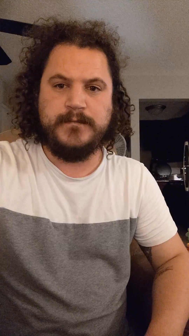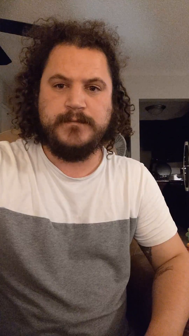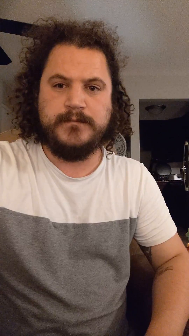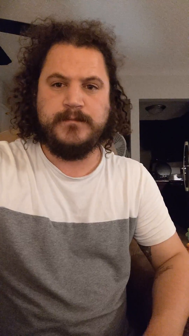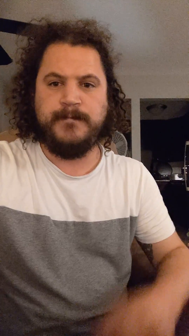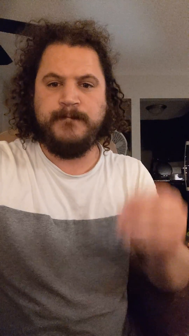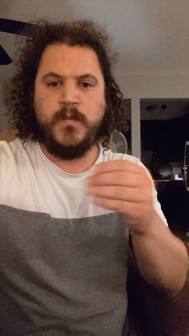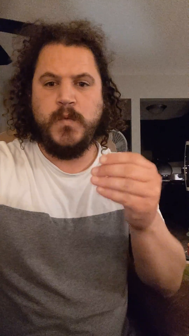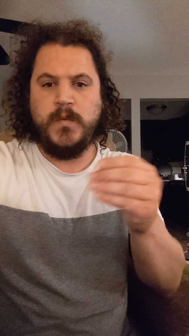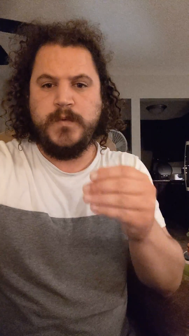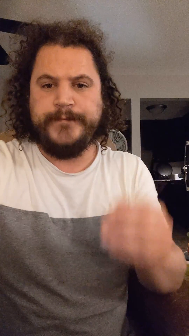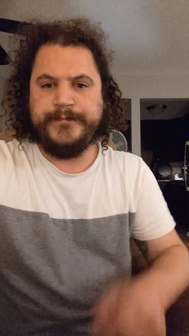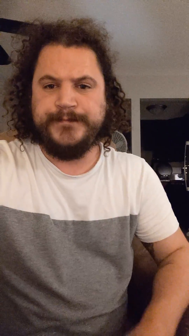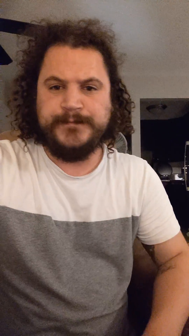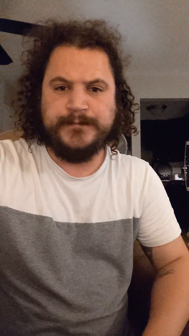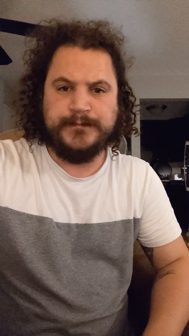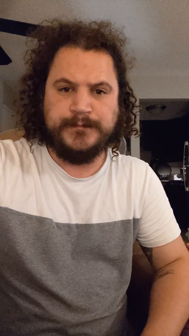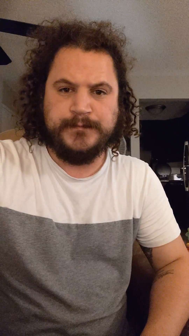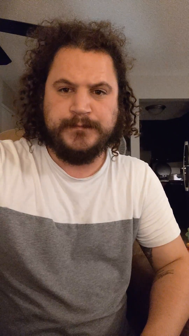more